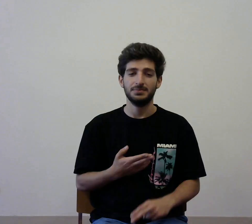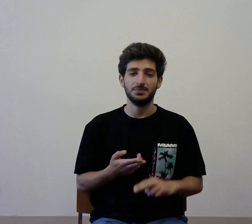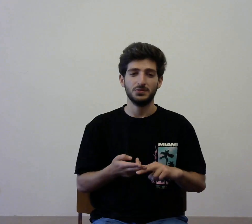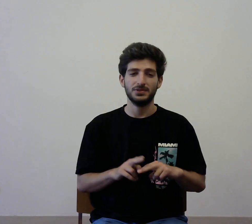bura